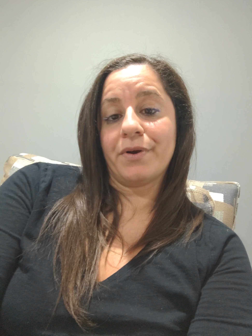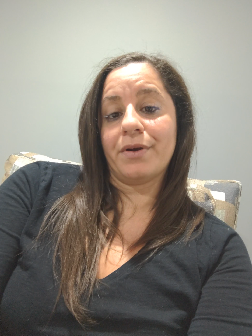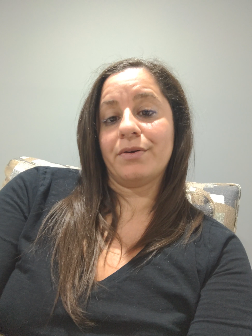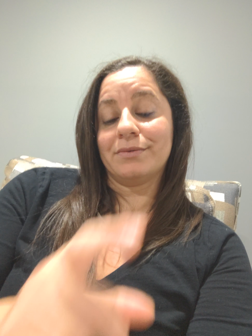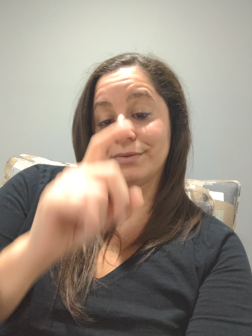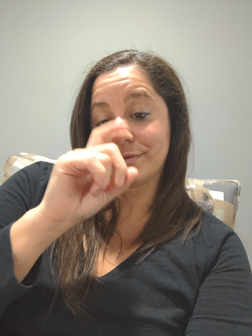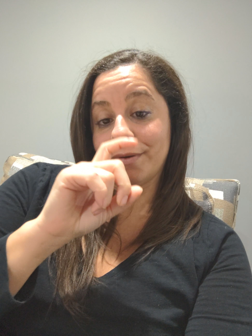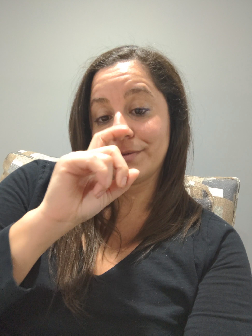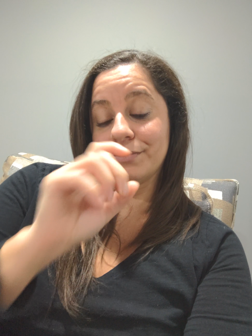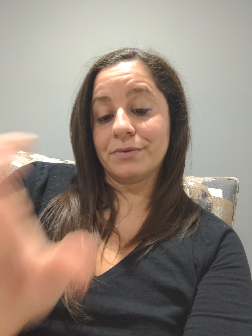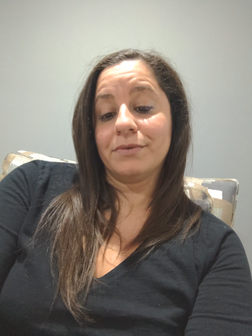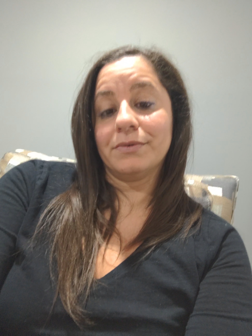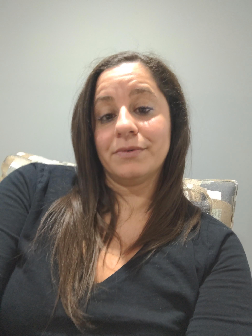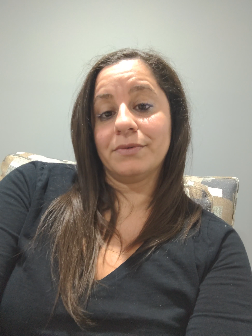doll